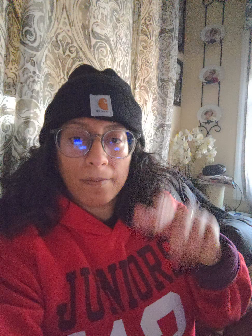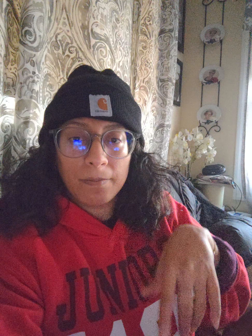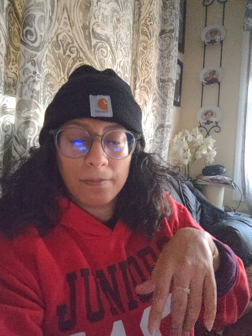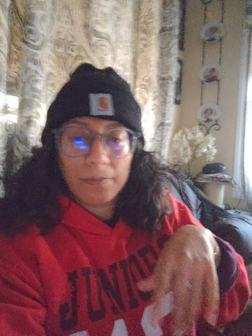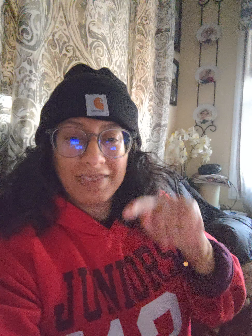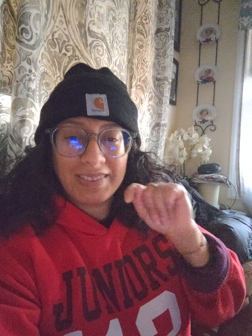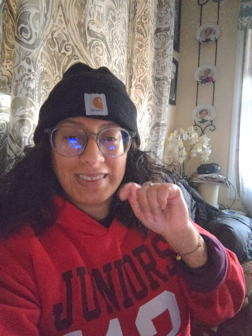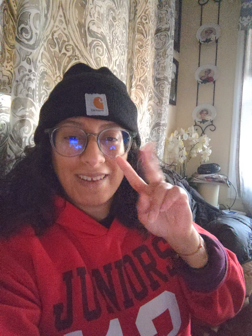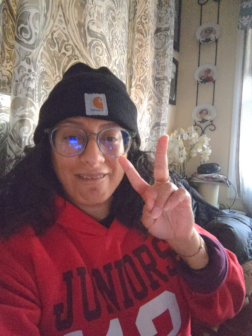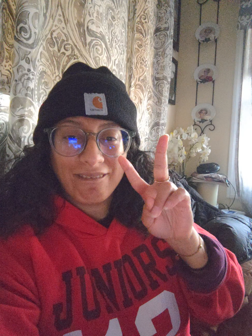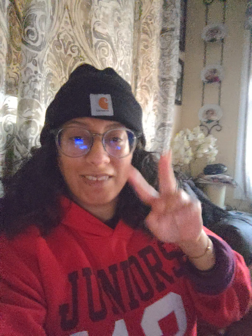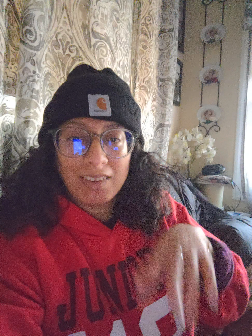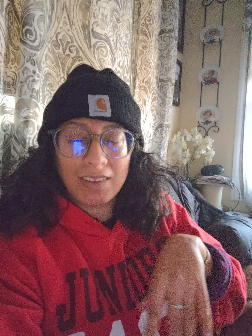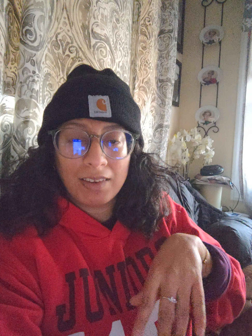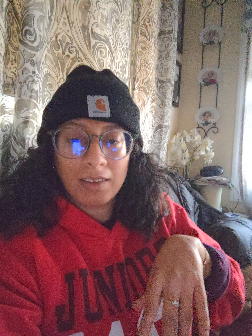TV